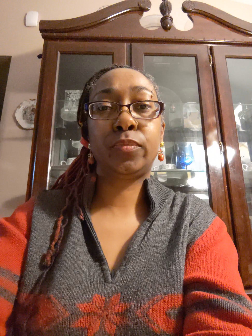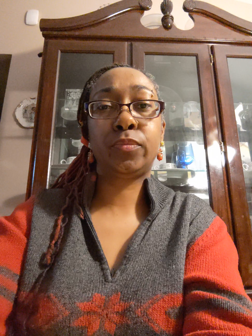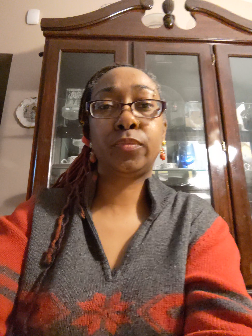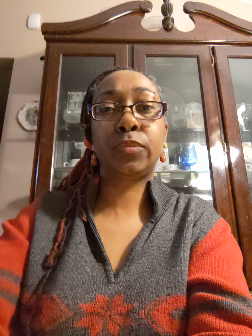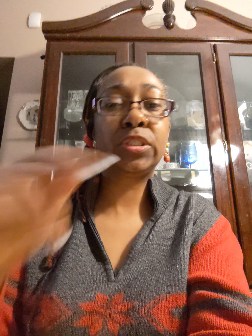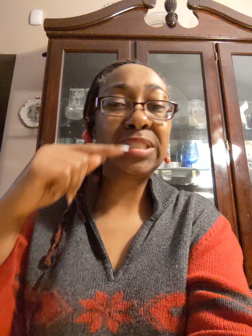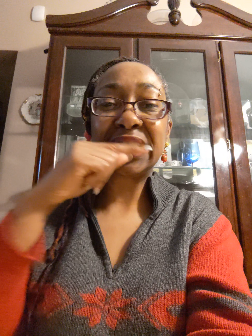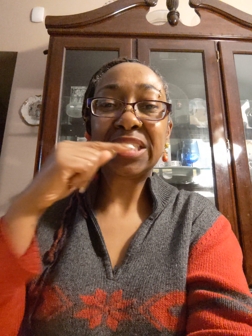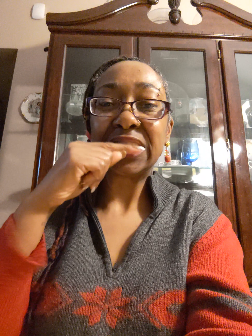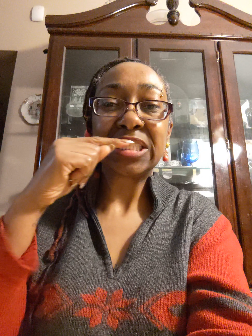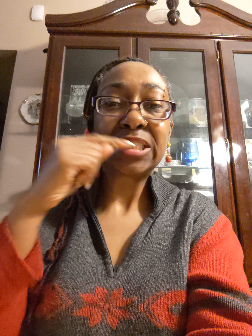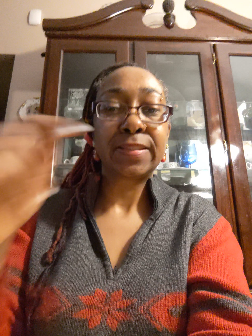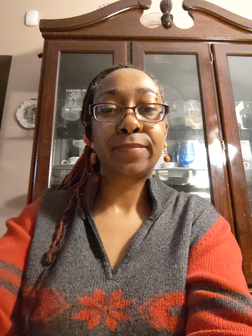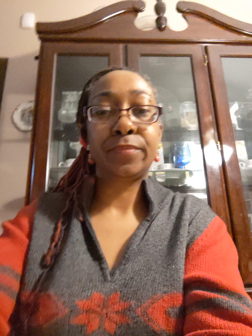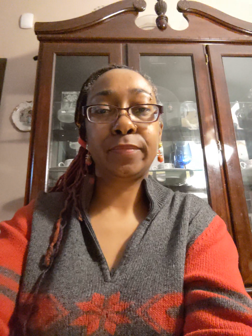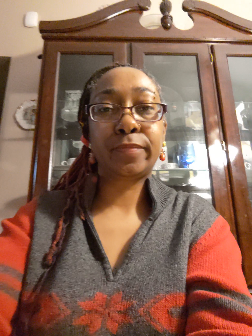toothbrush